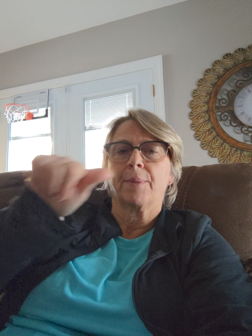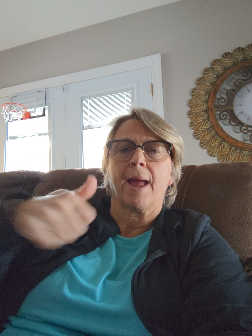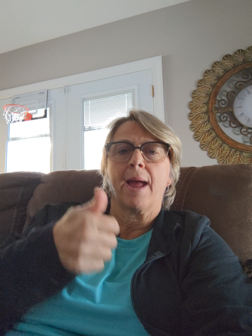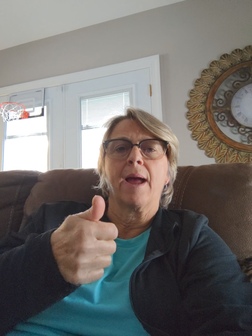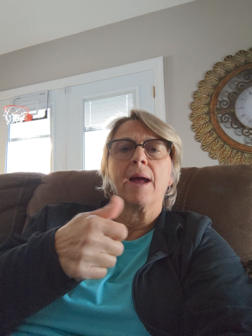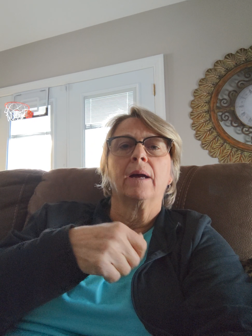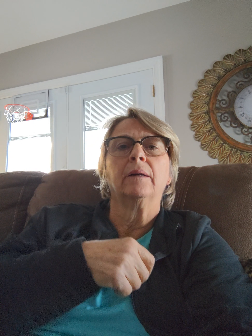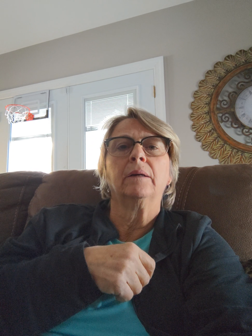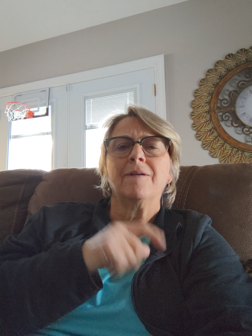beside